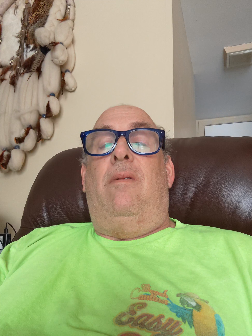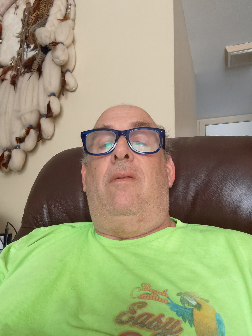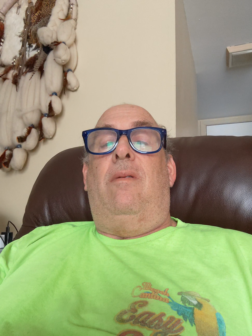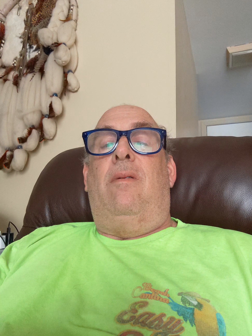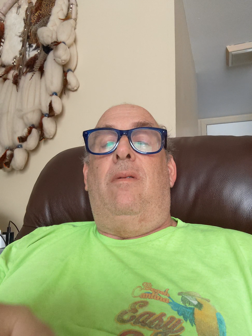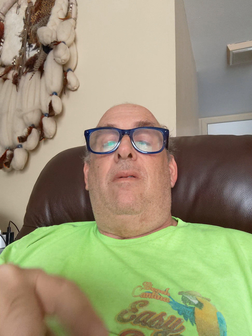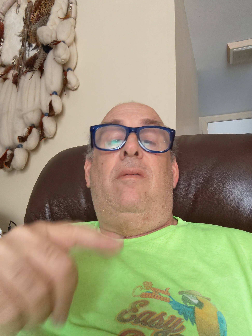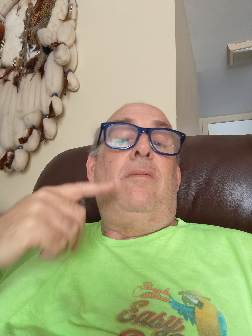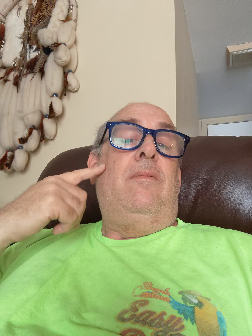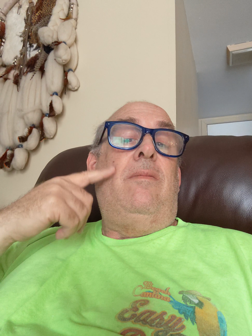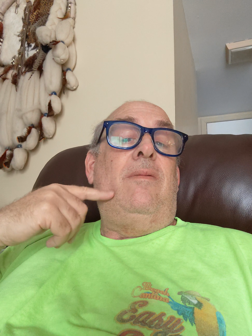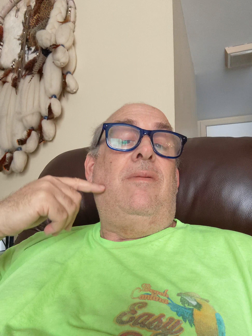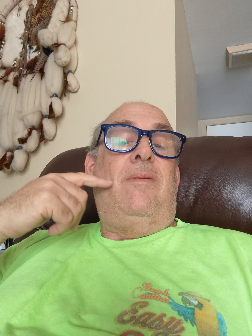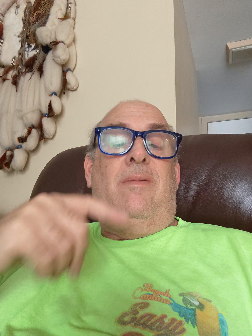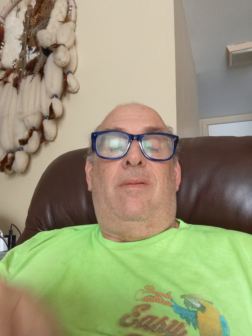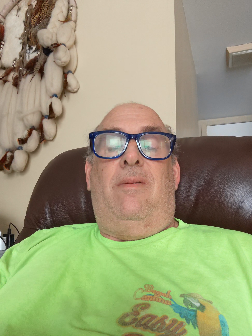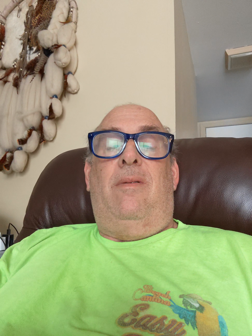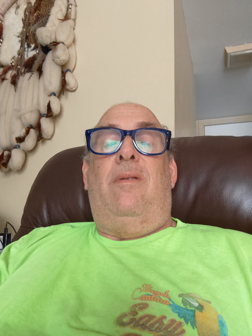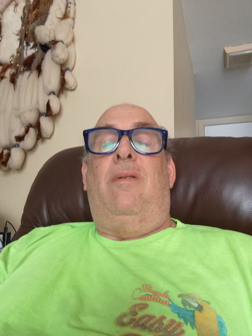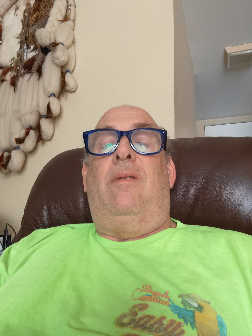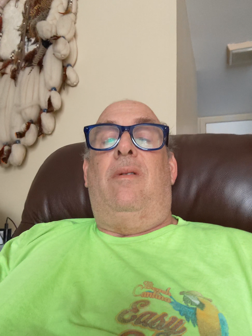cheek